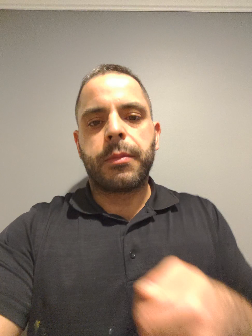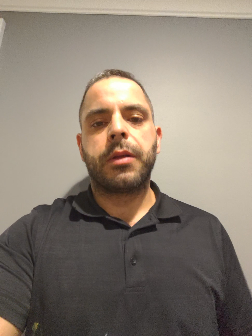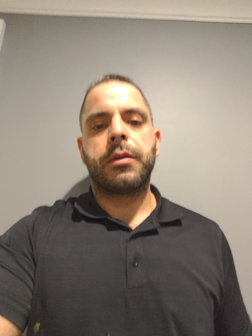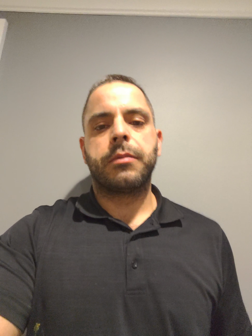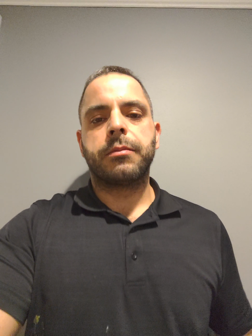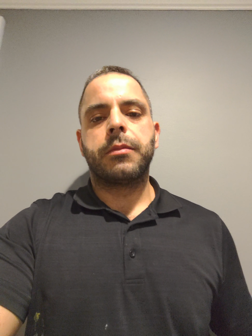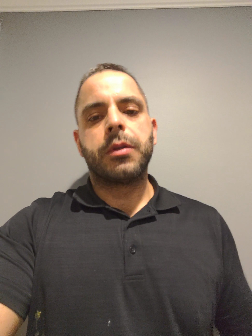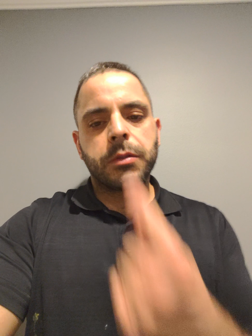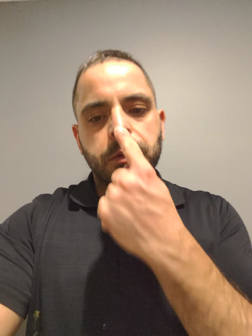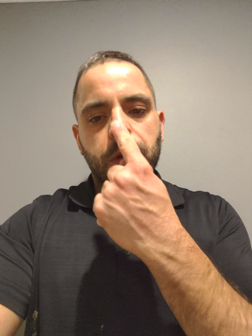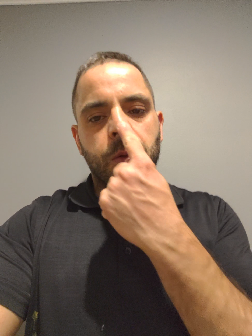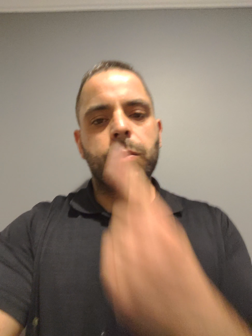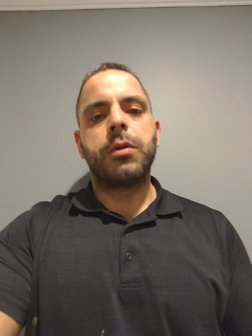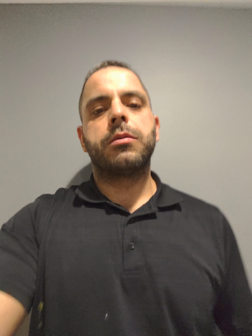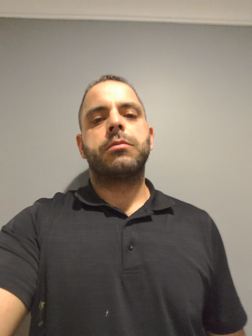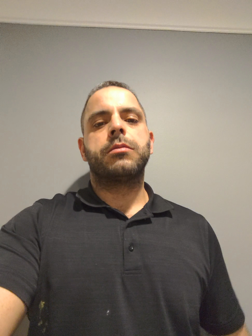nose